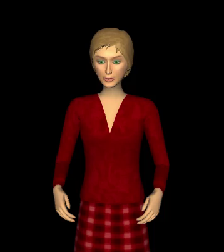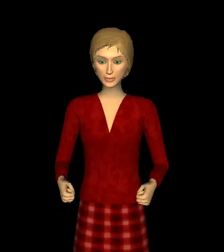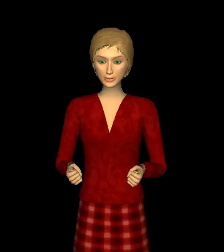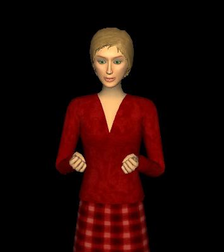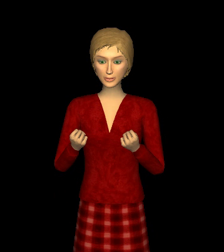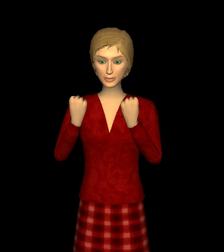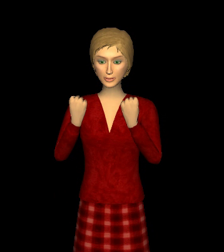قوي